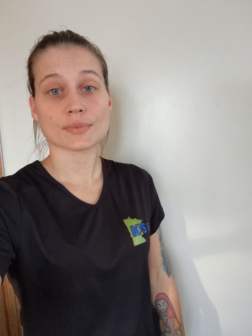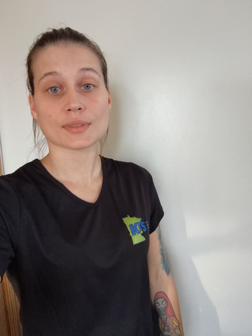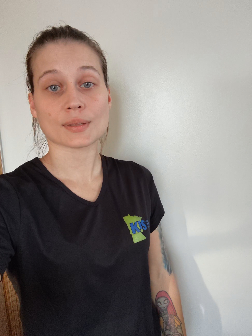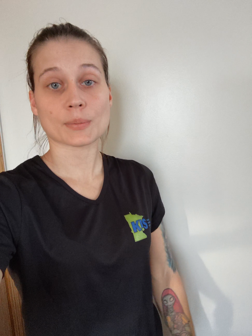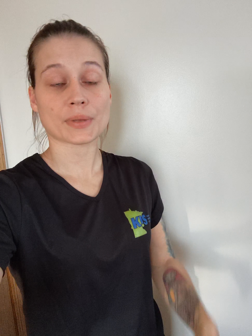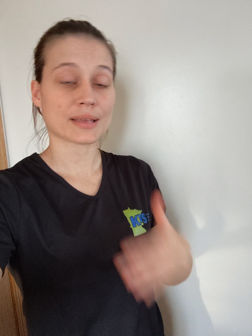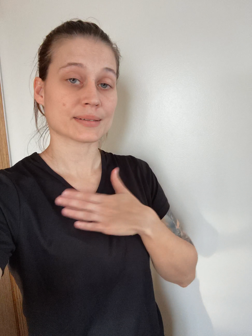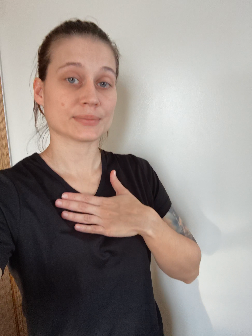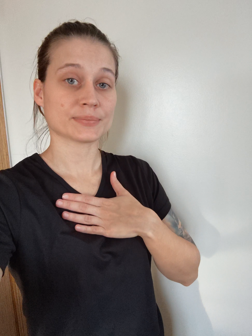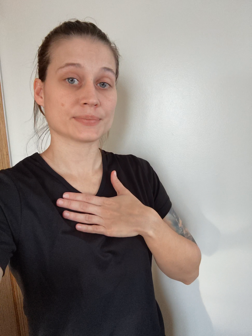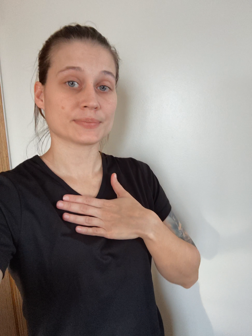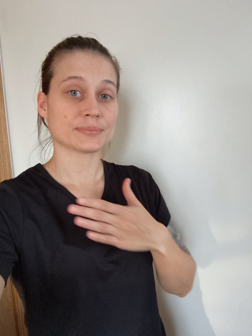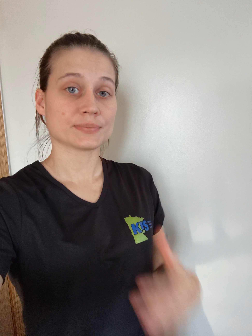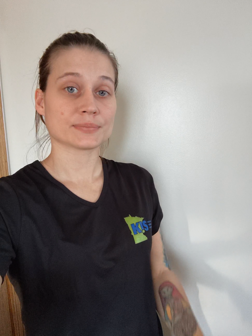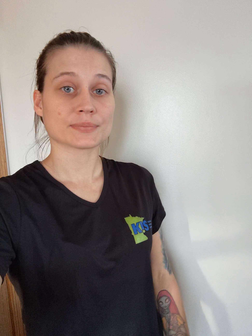my